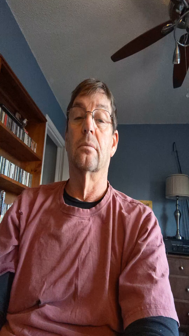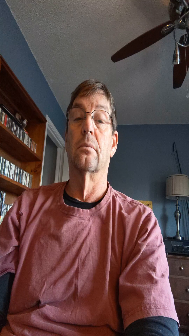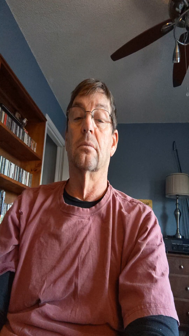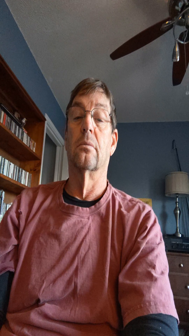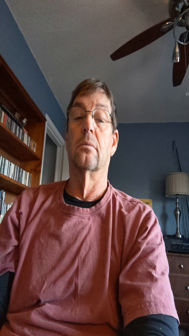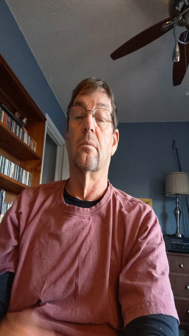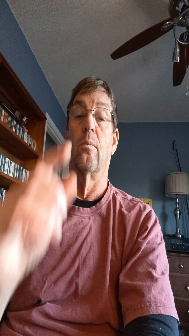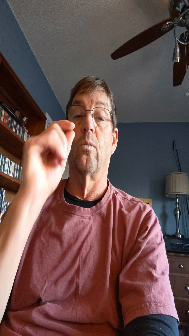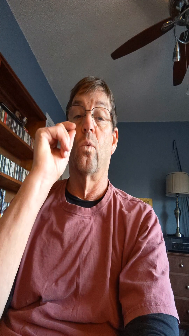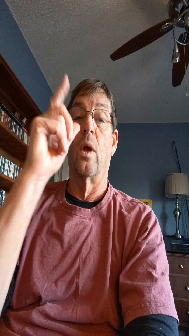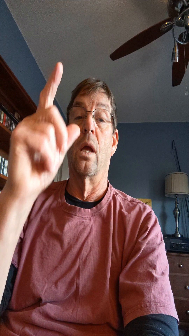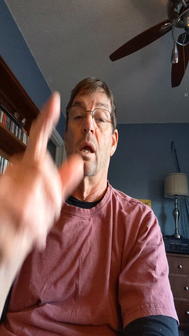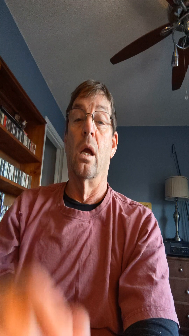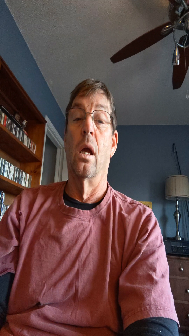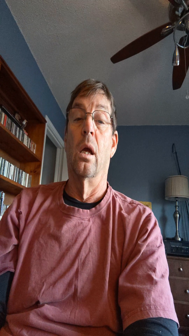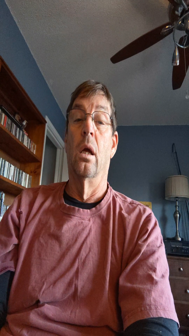wake